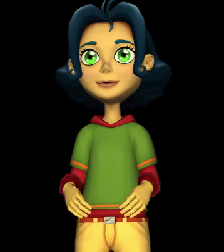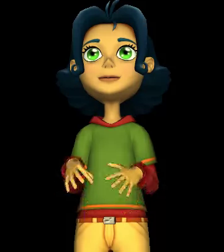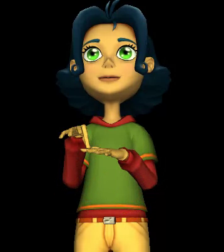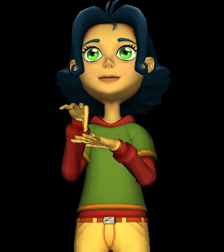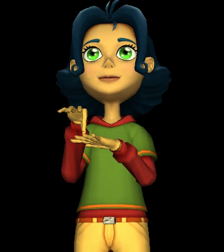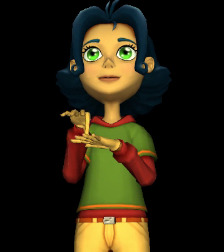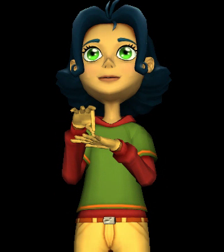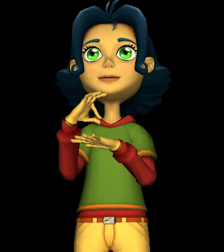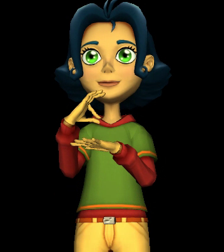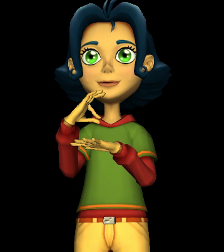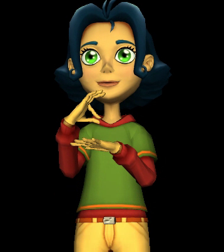زواج